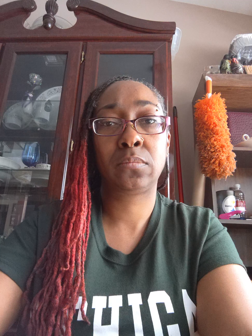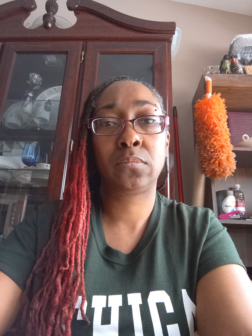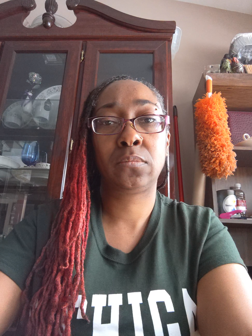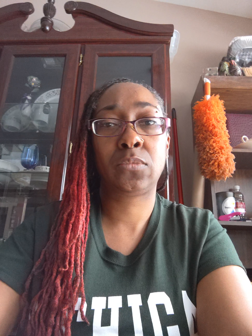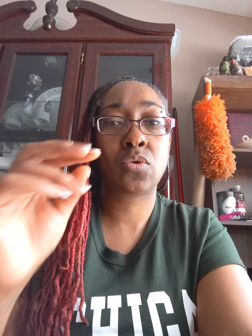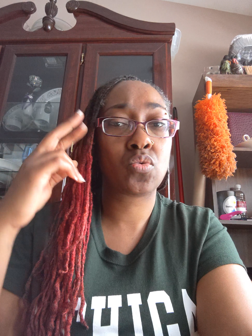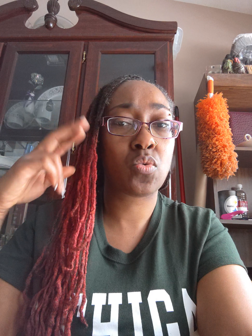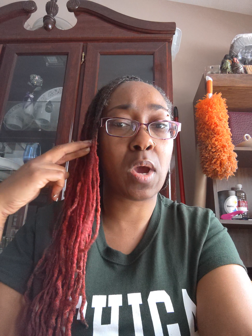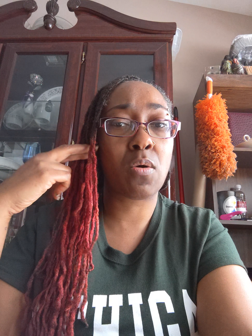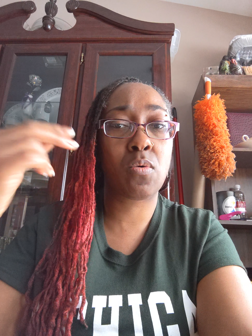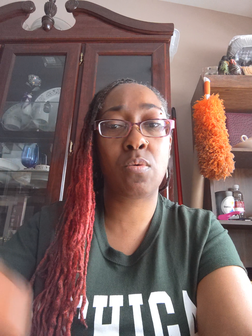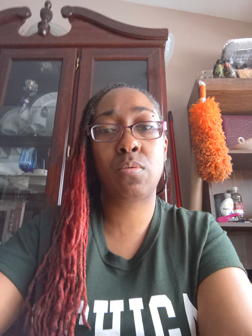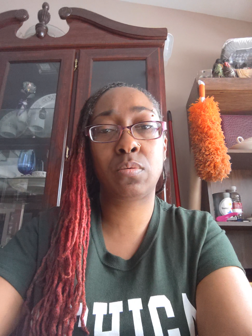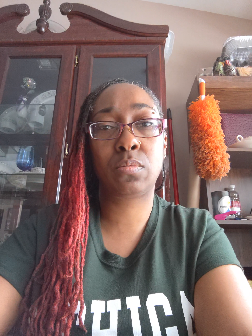radio